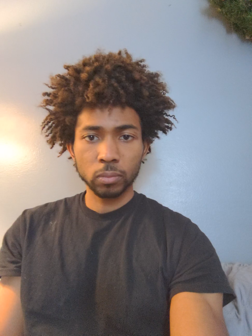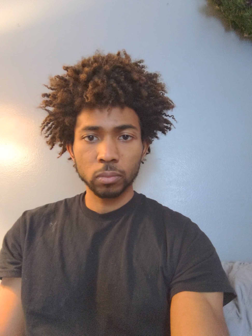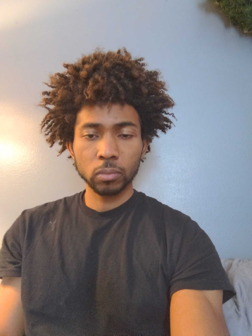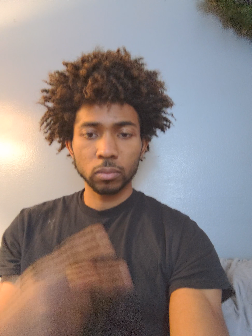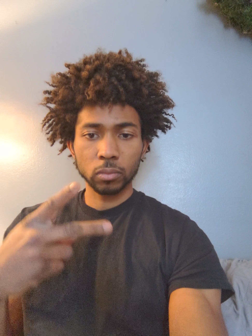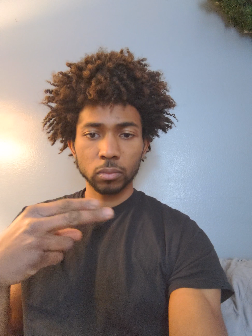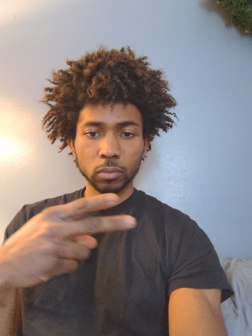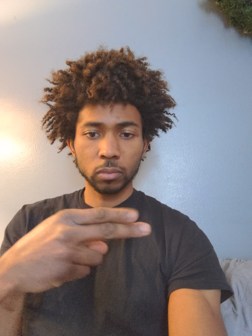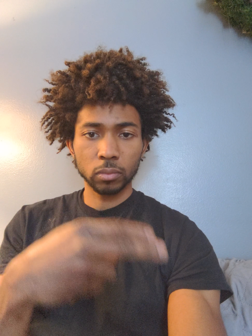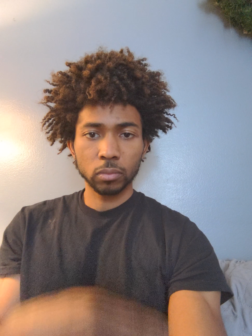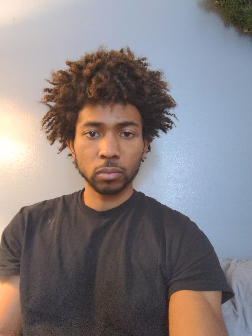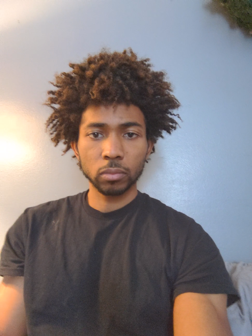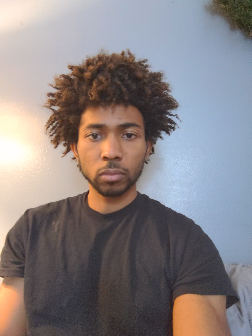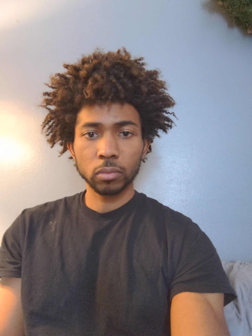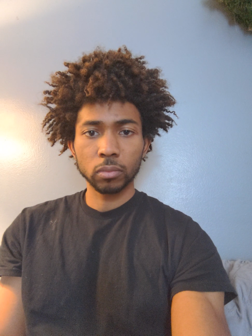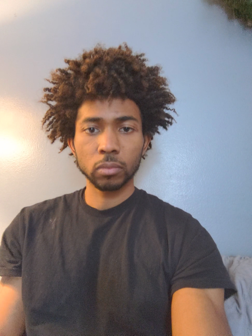scissors